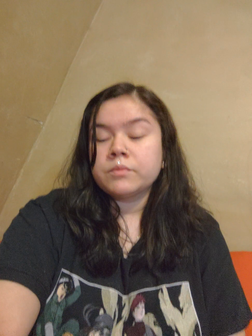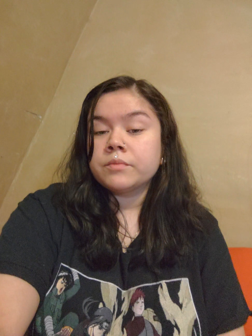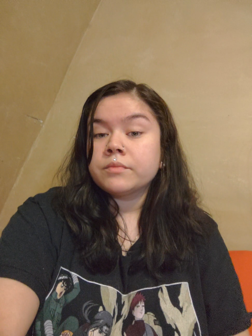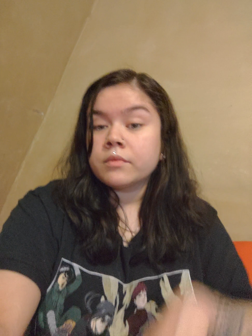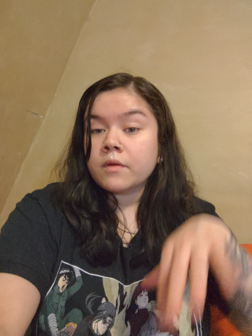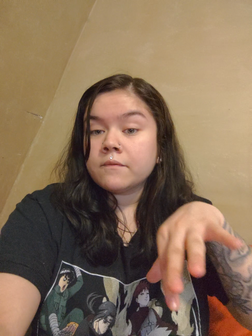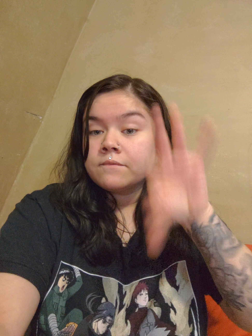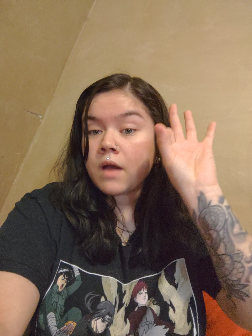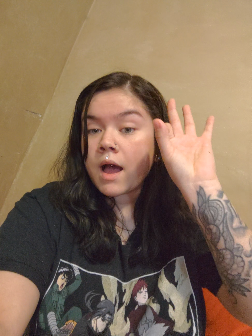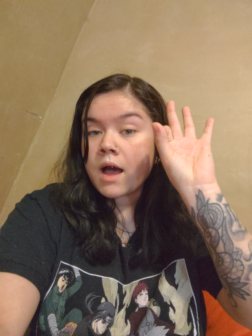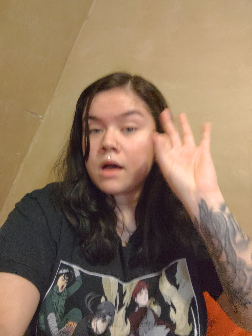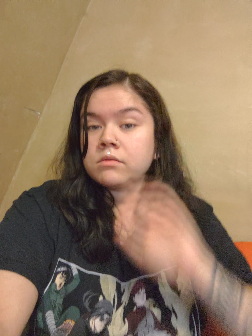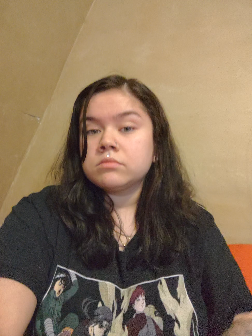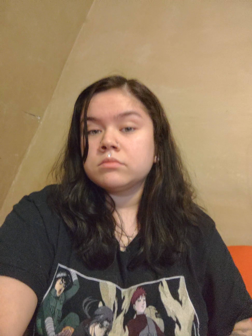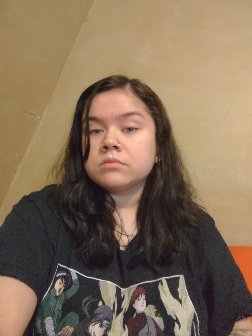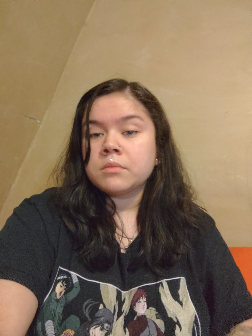find